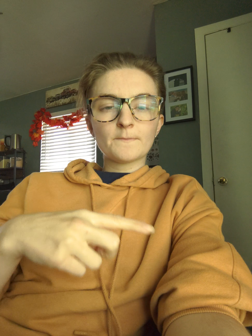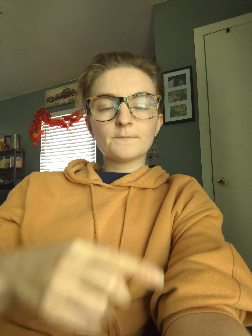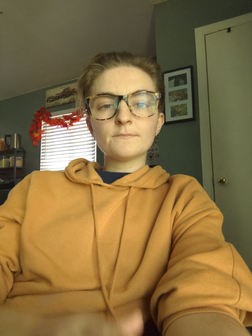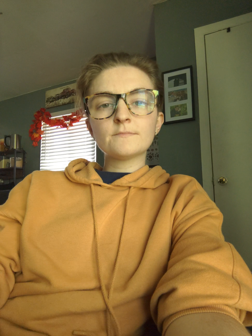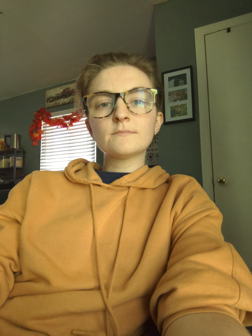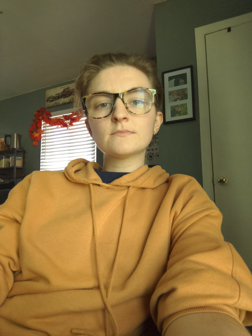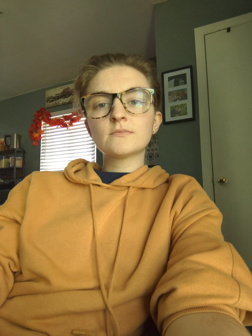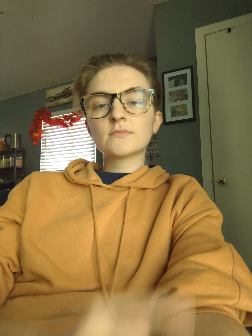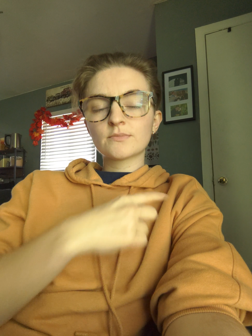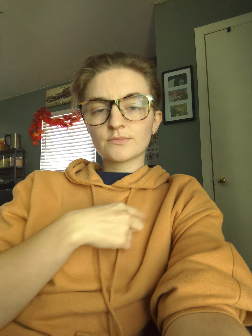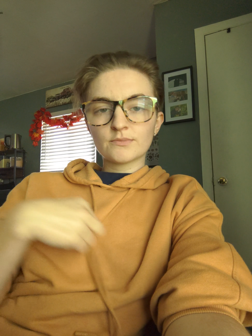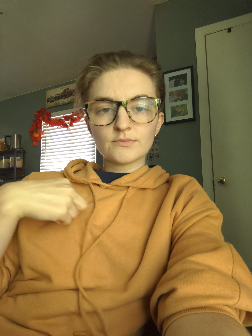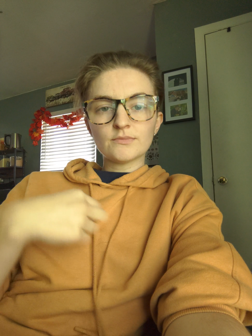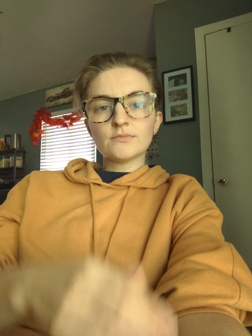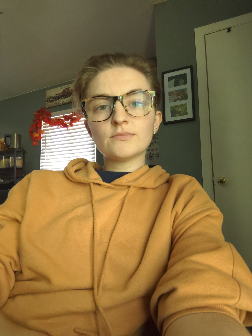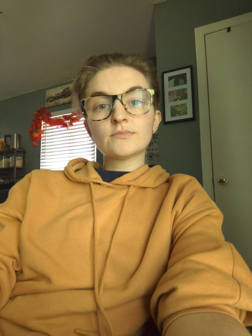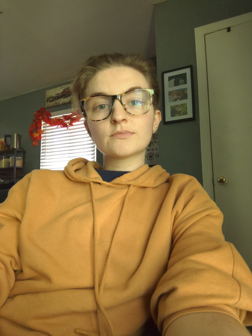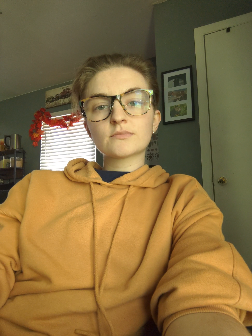bib